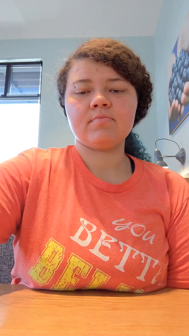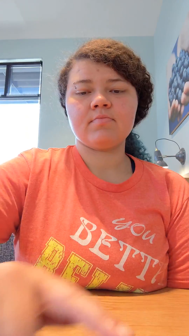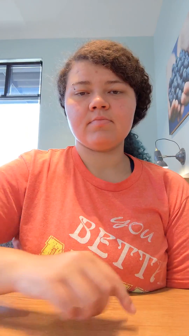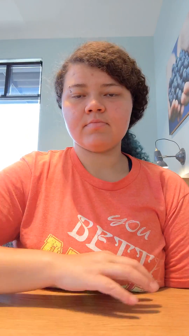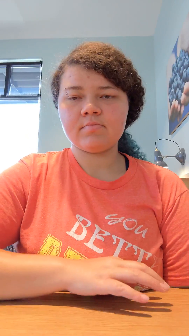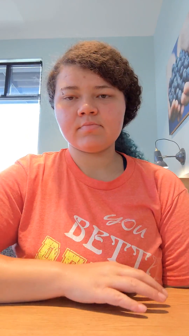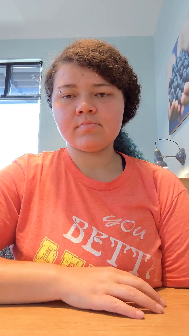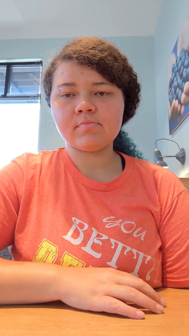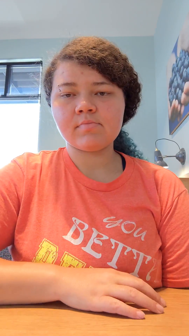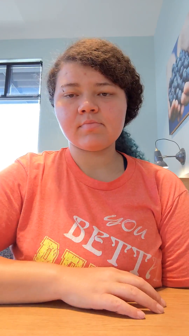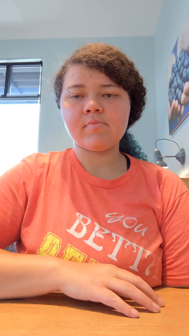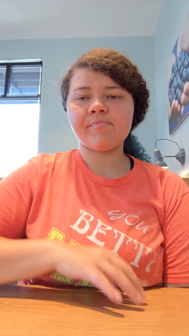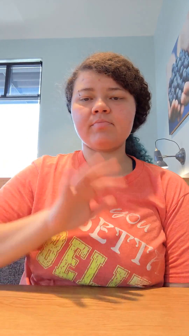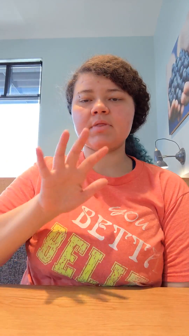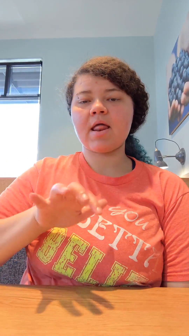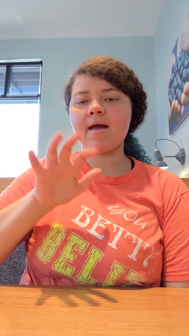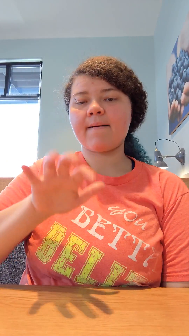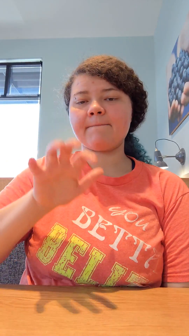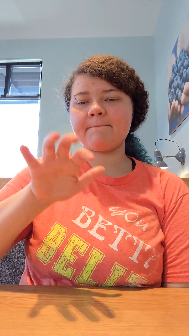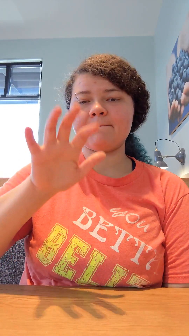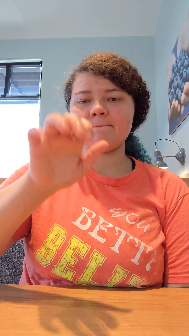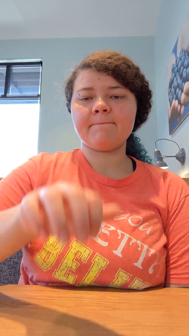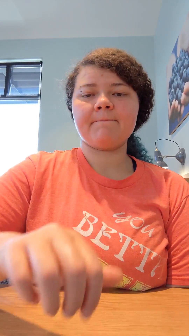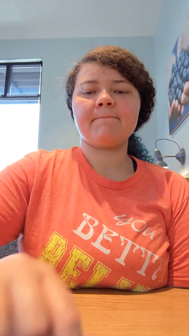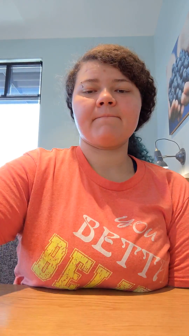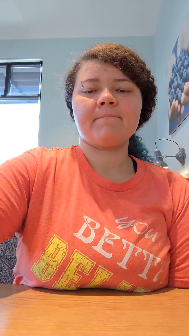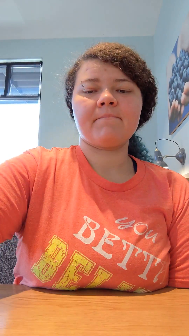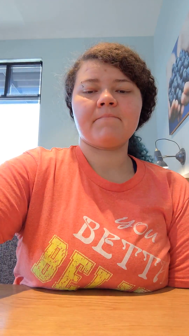climb